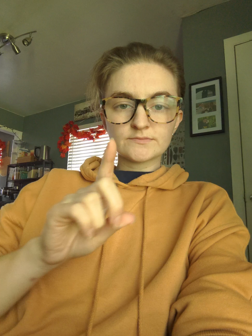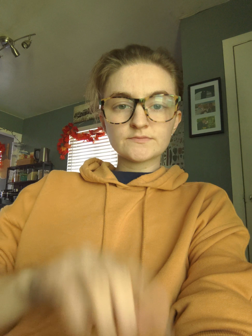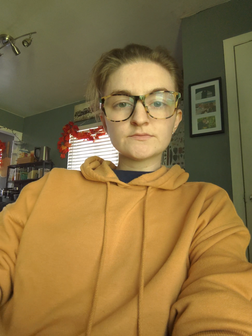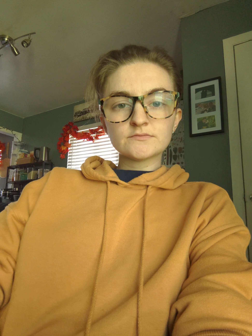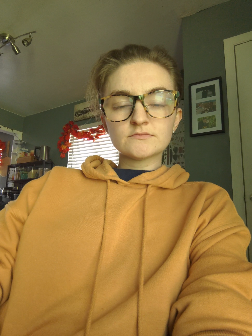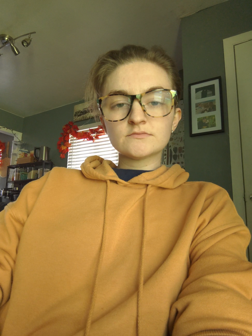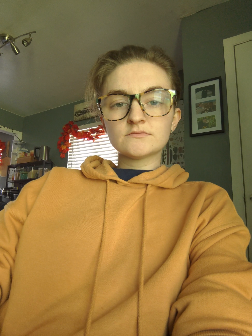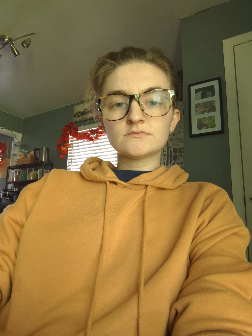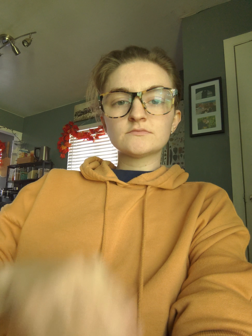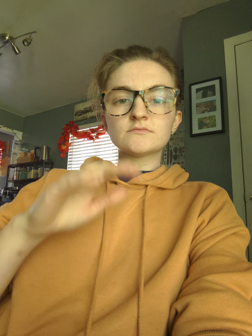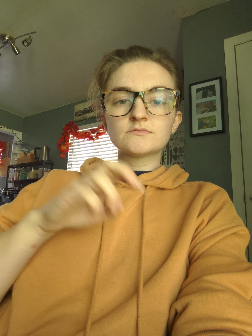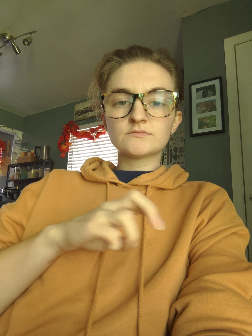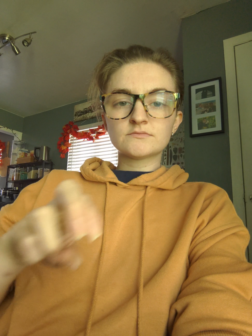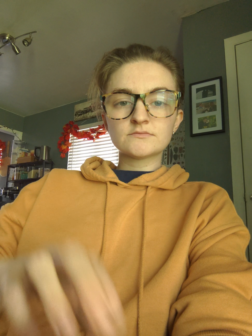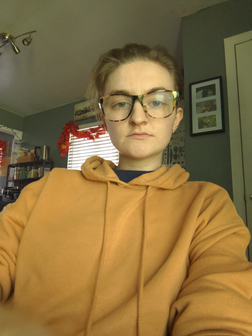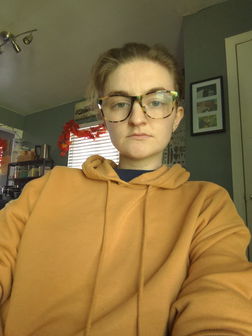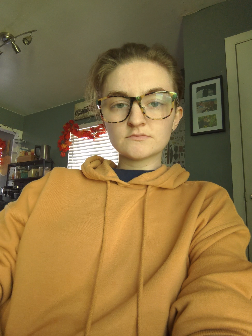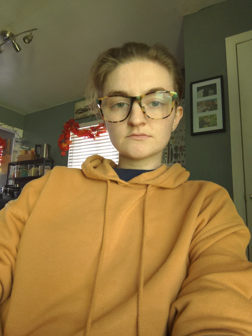bench